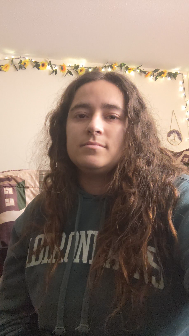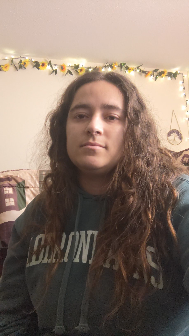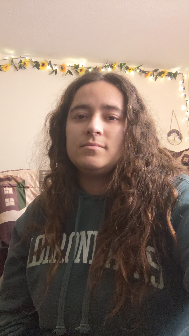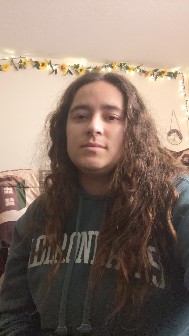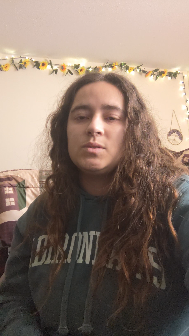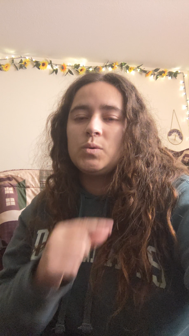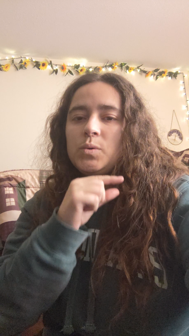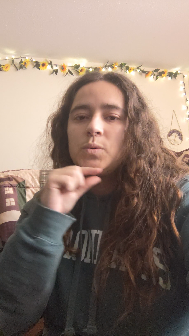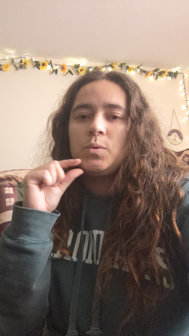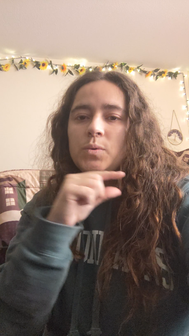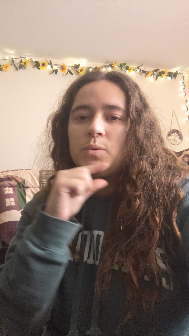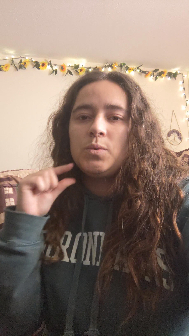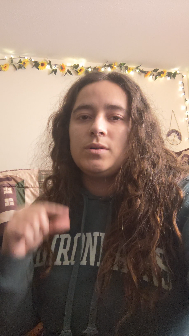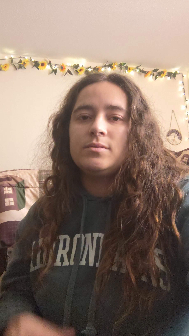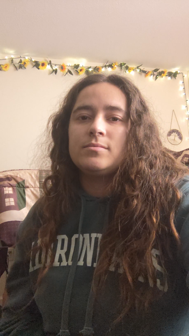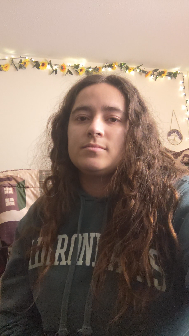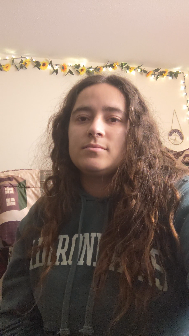glue